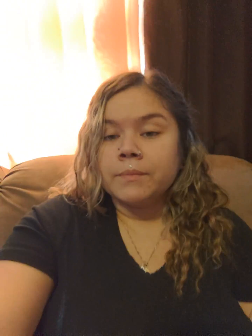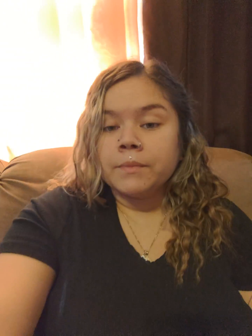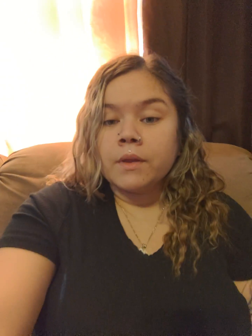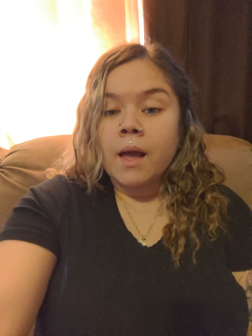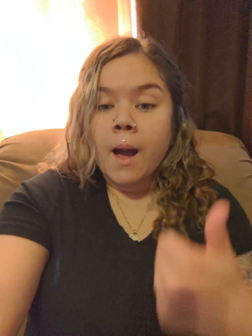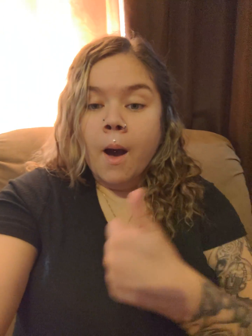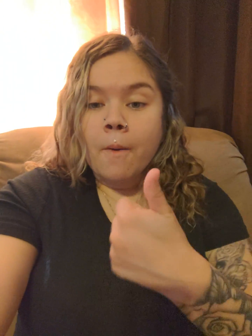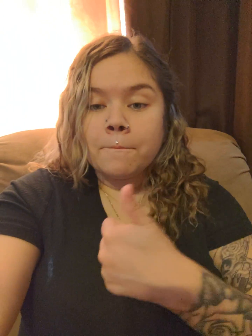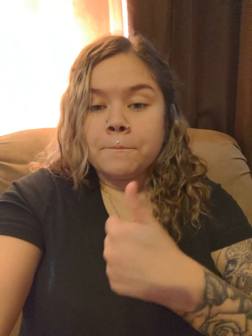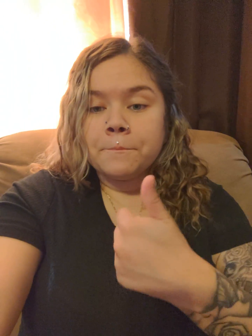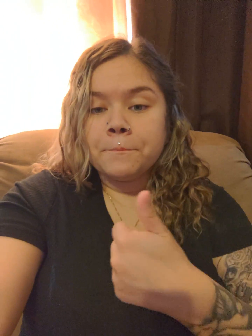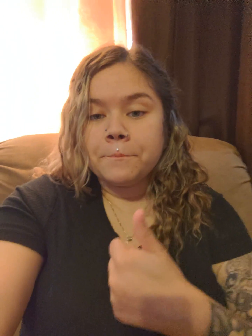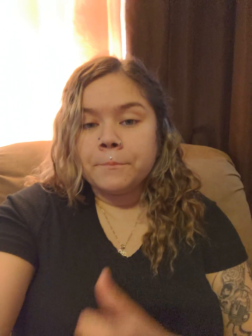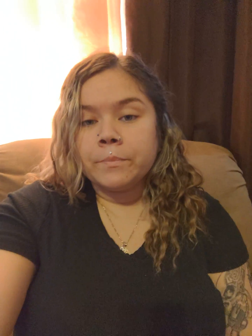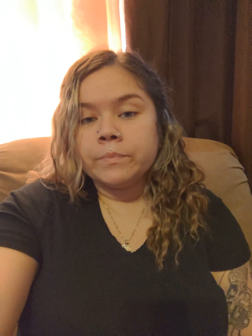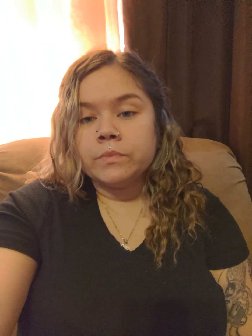help